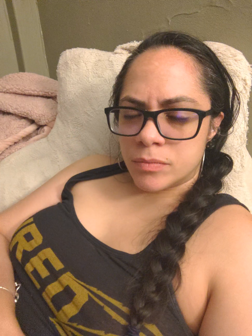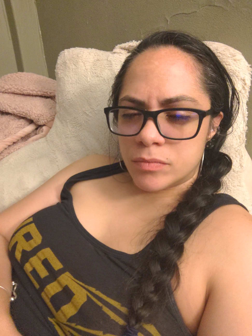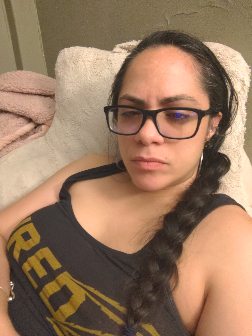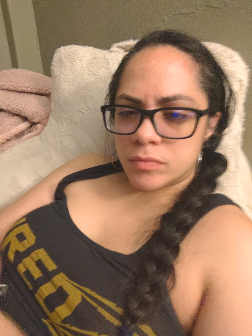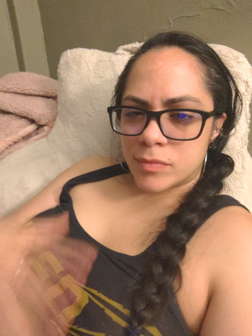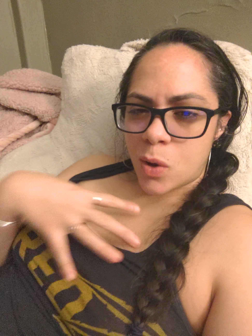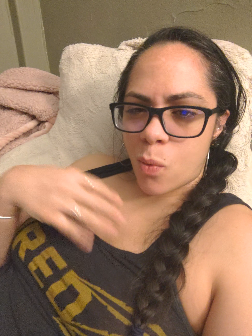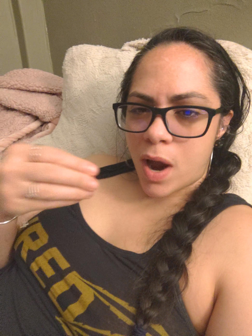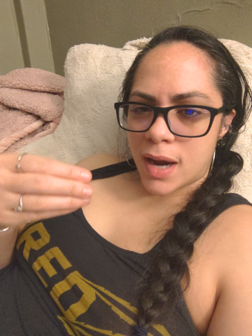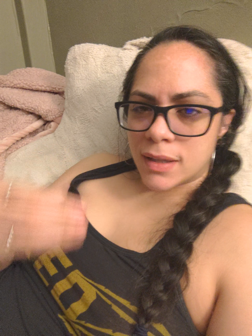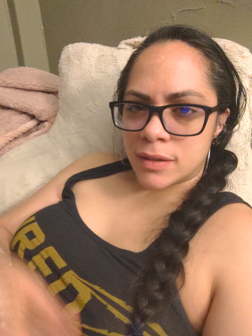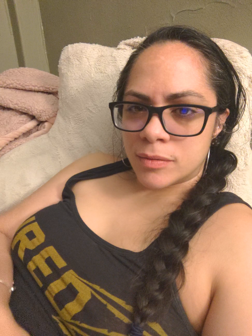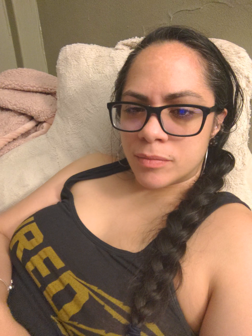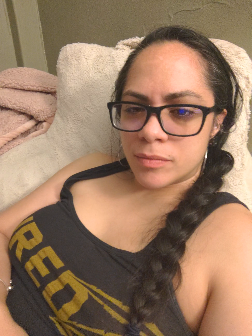white